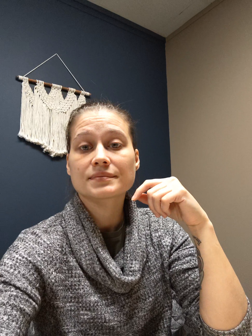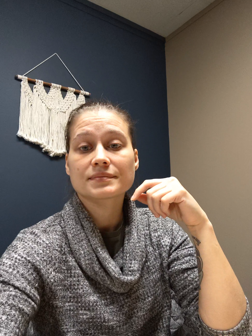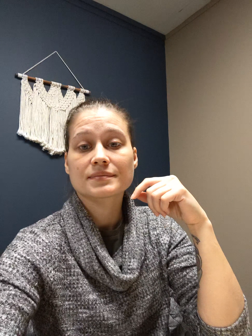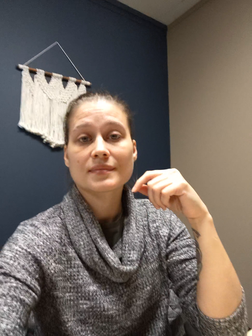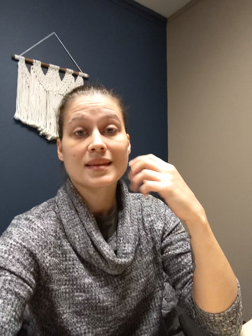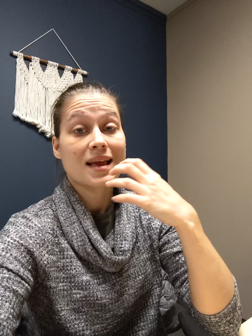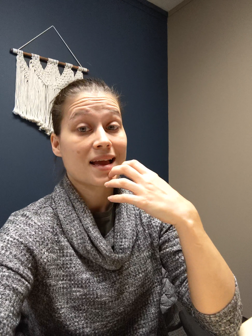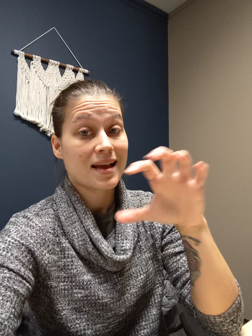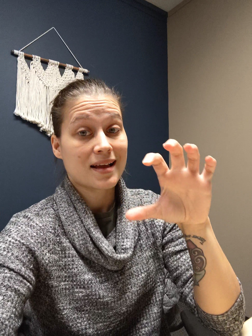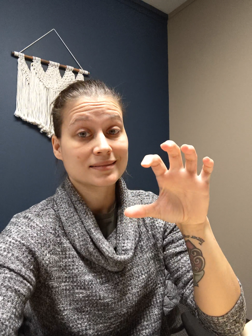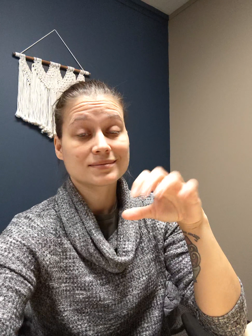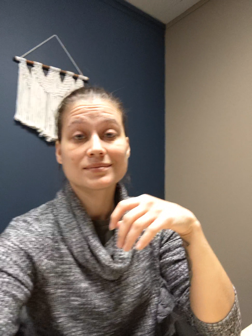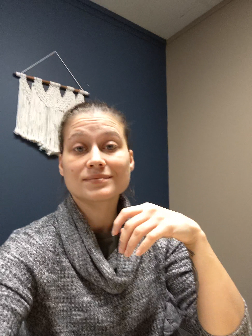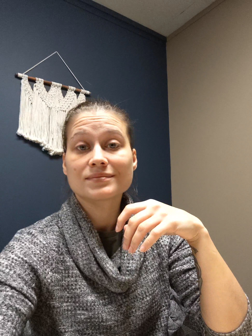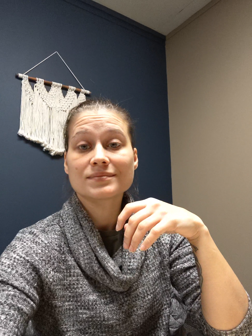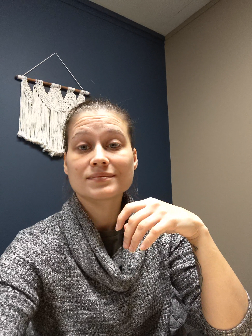hot